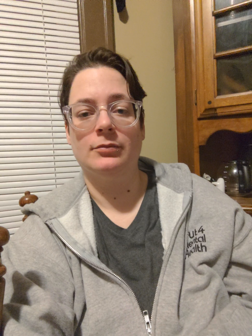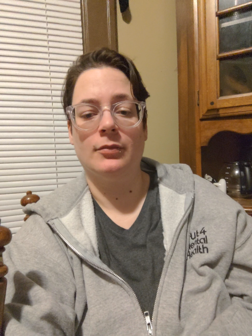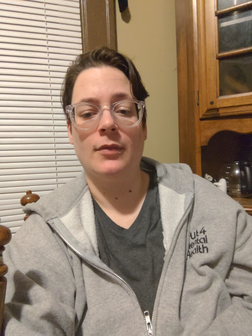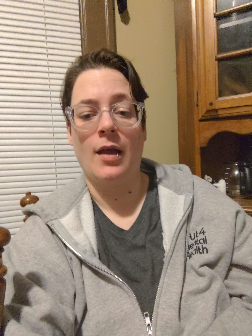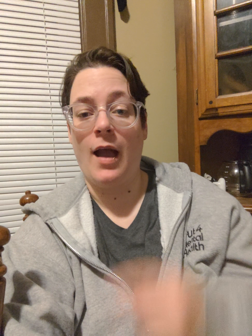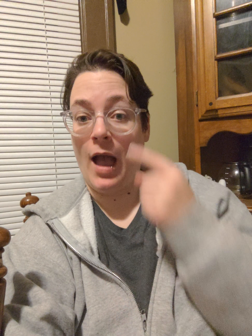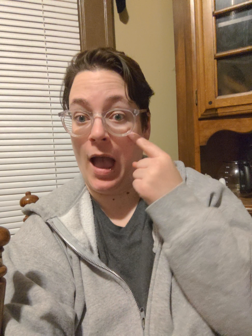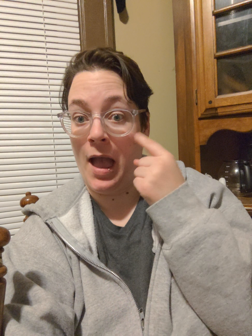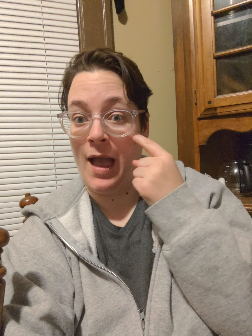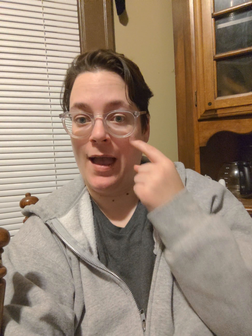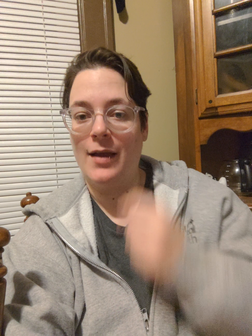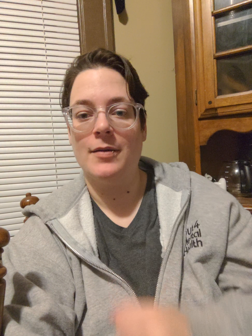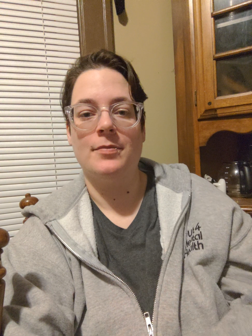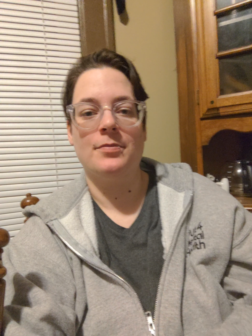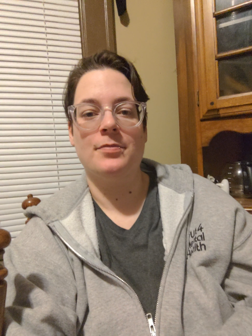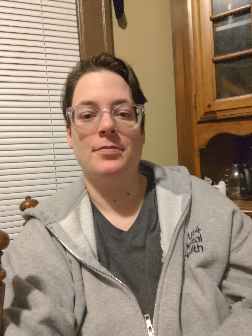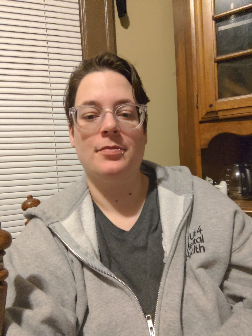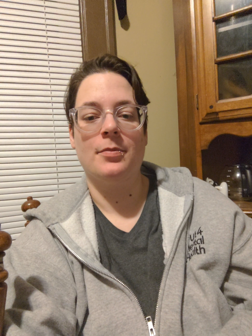eye